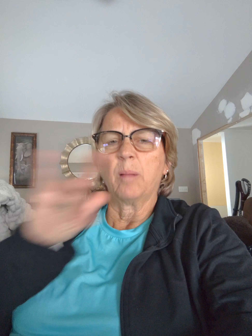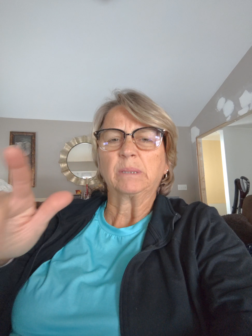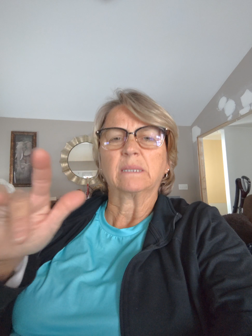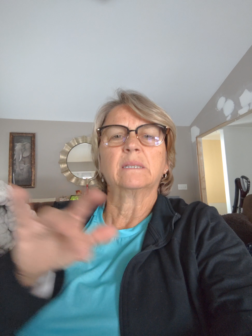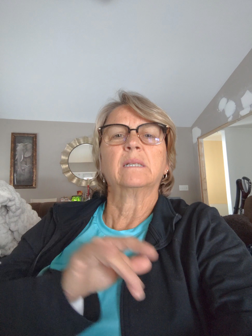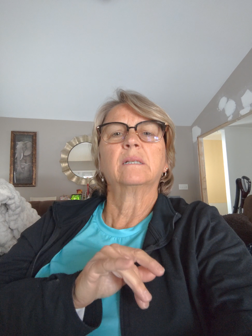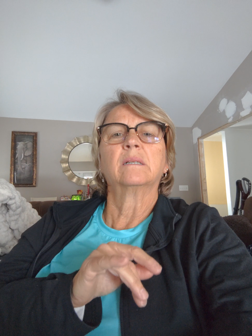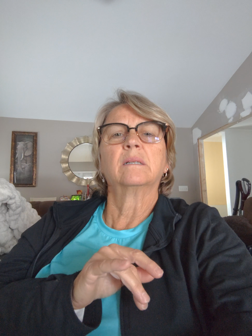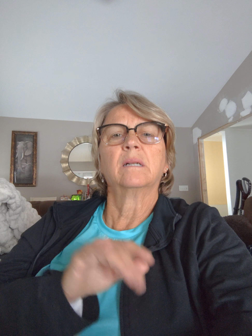empty